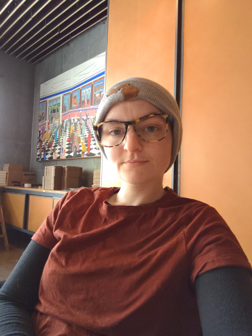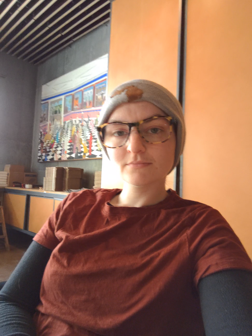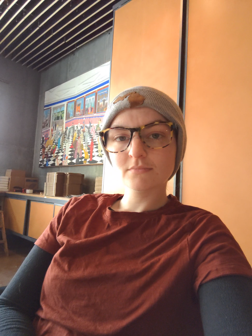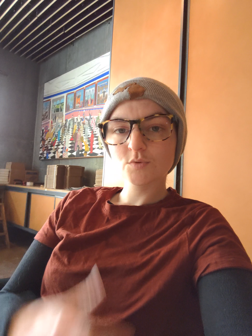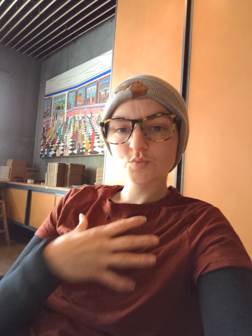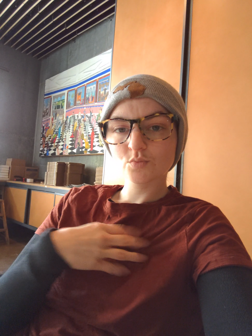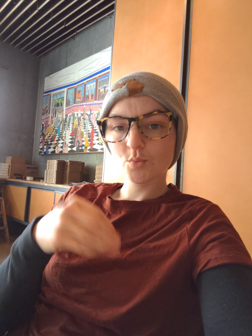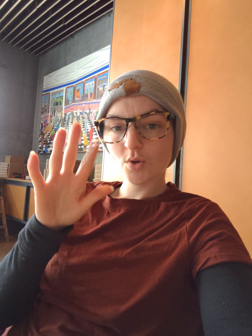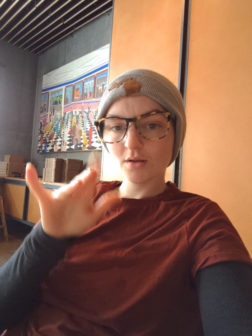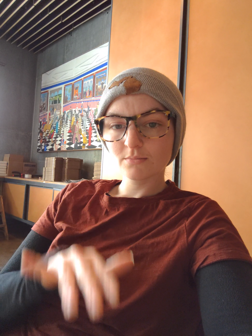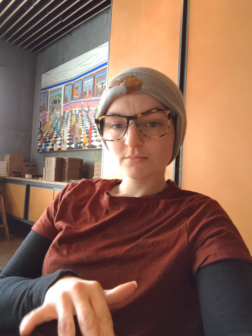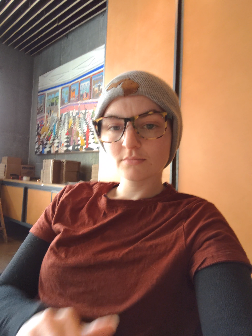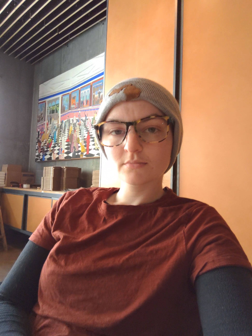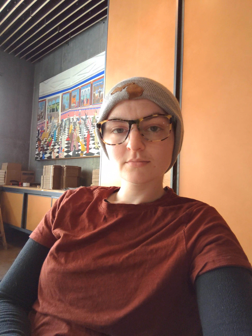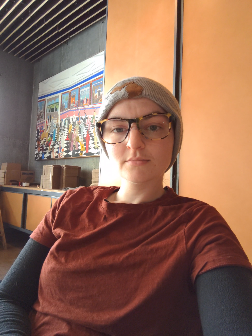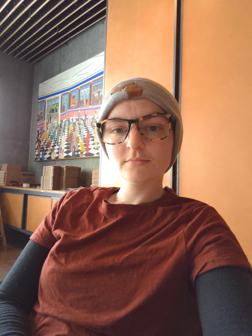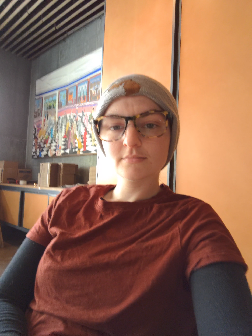snow